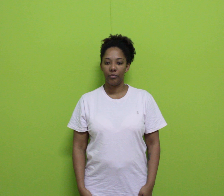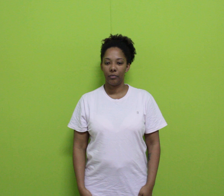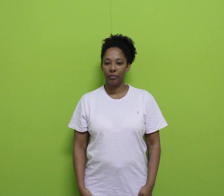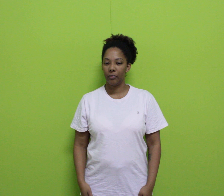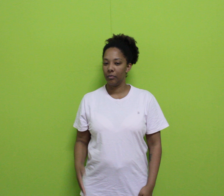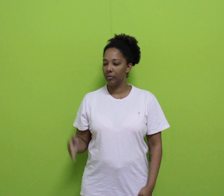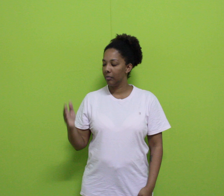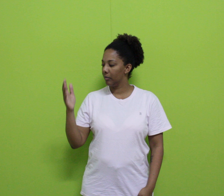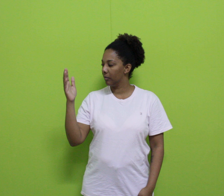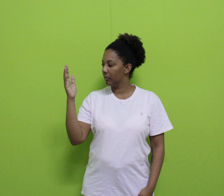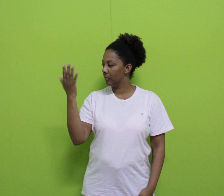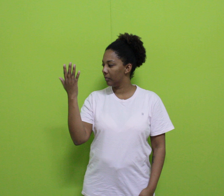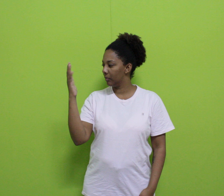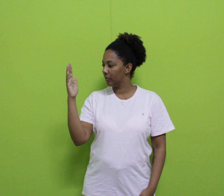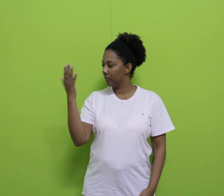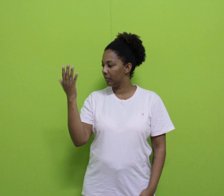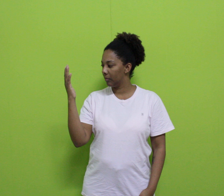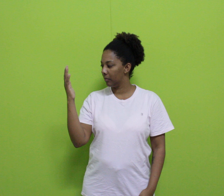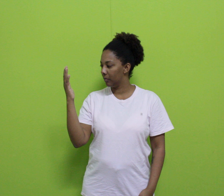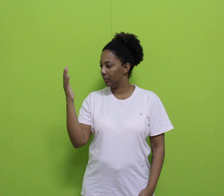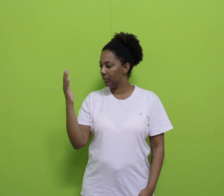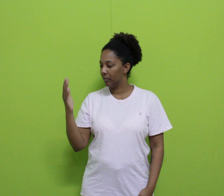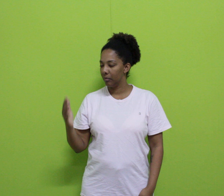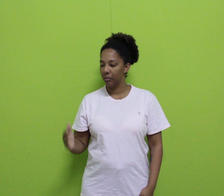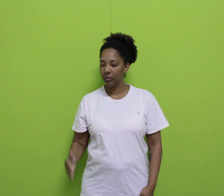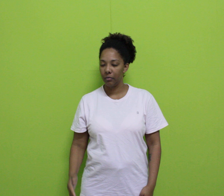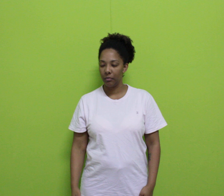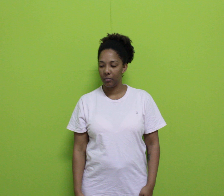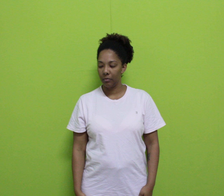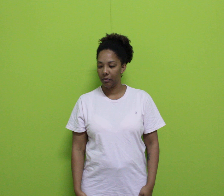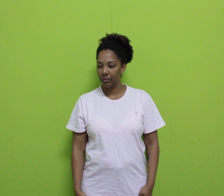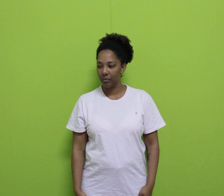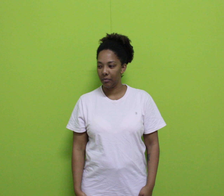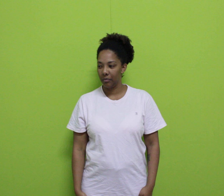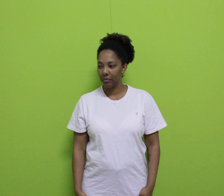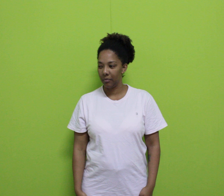espelho